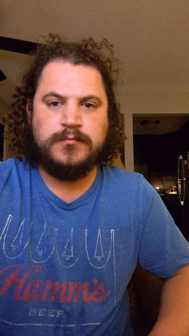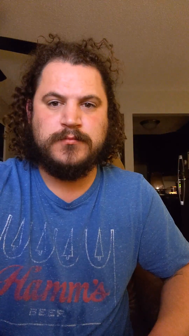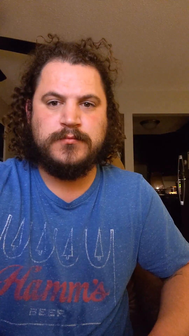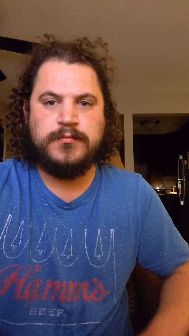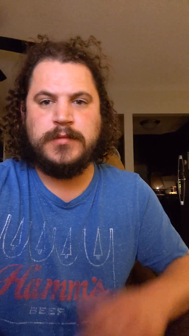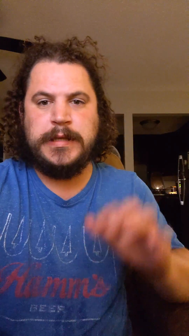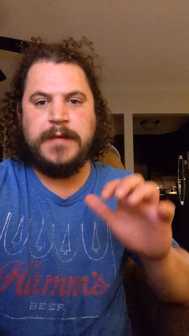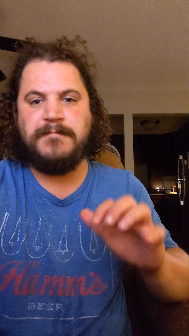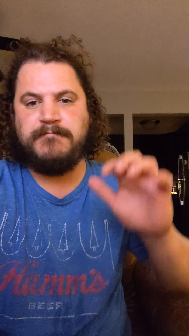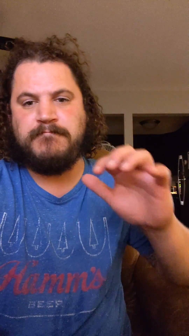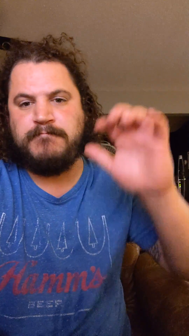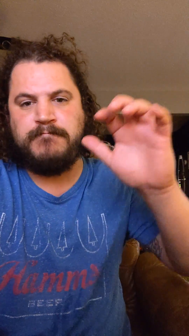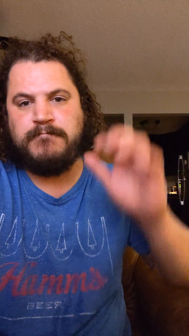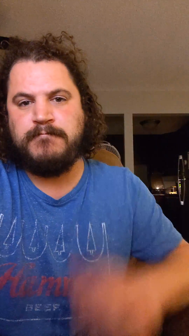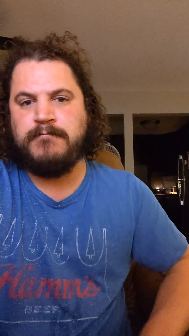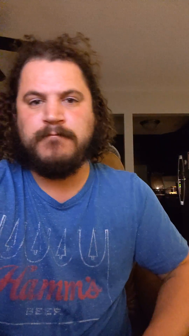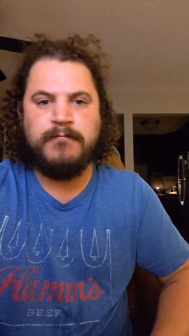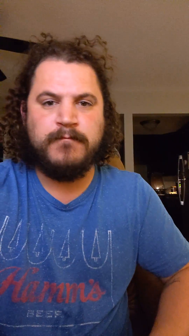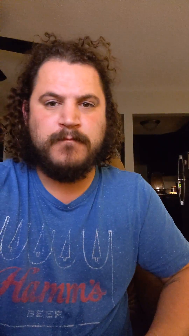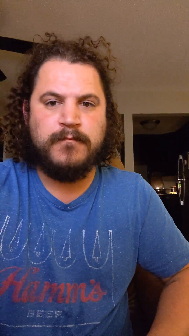climb